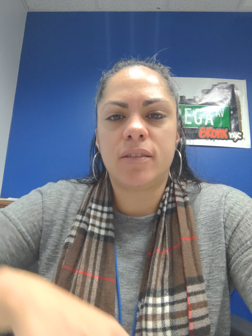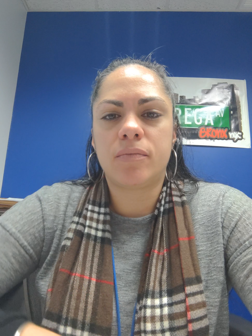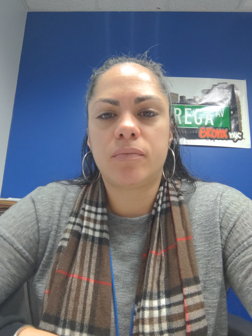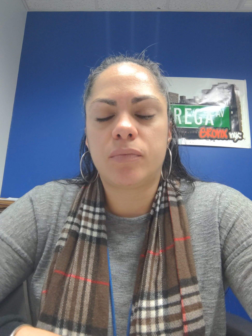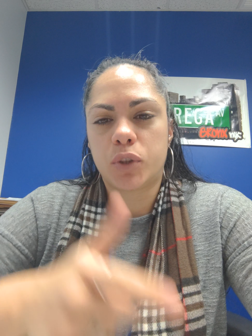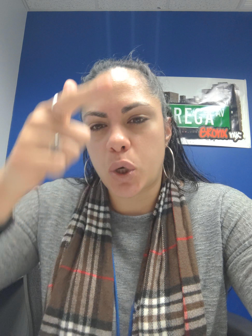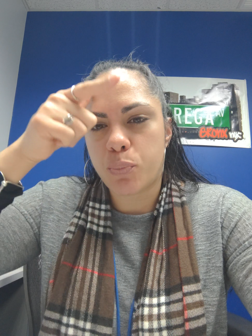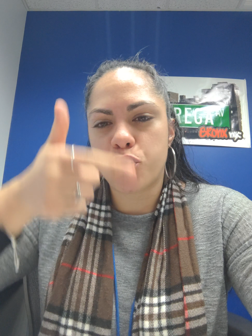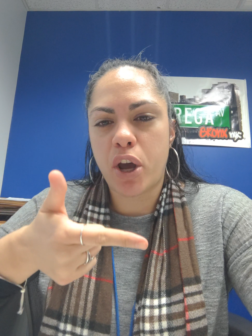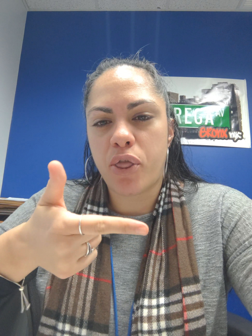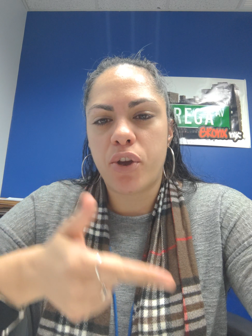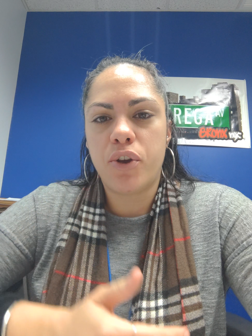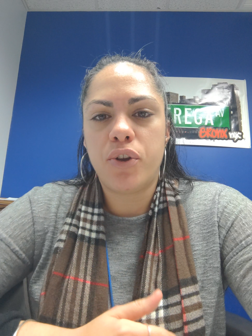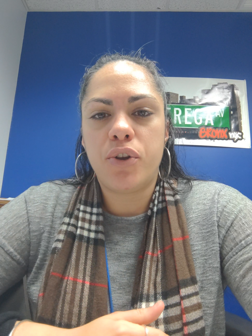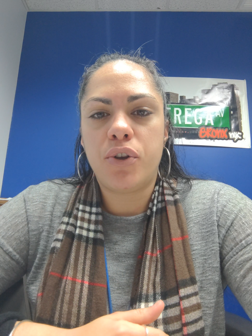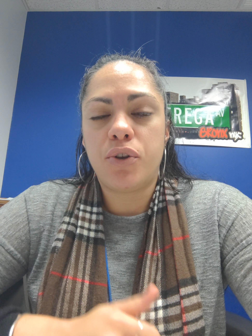brother